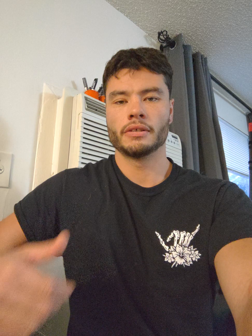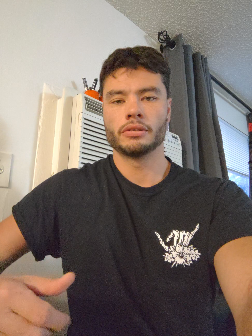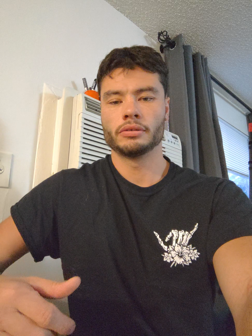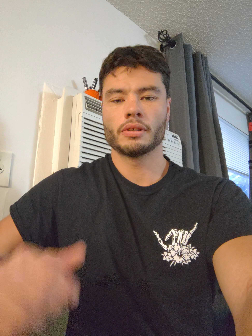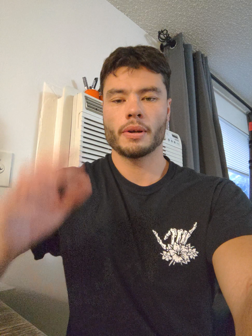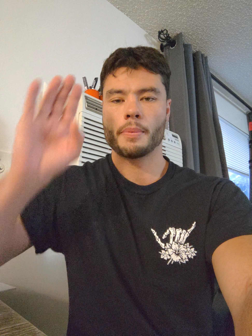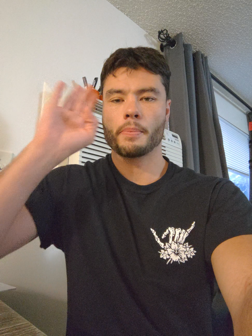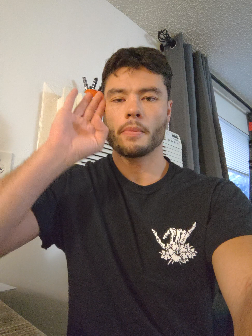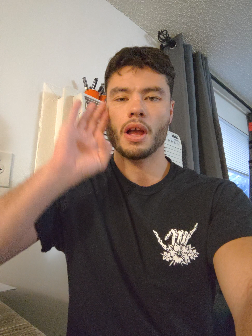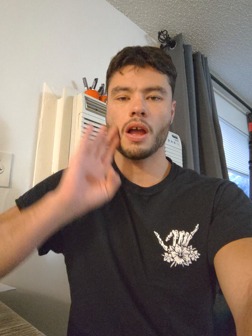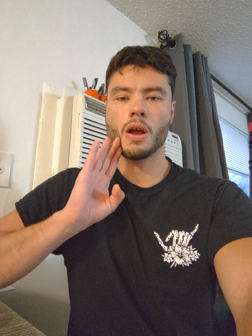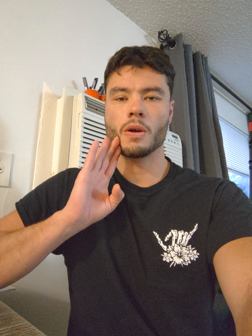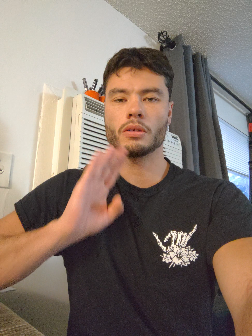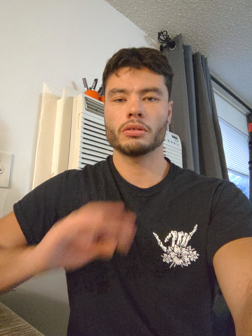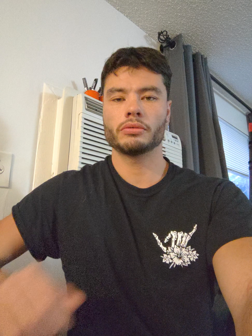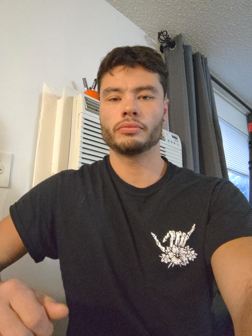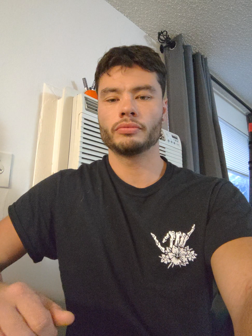brown